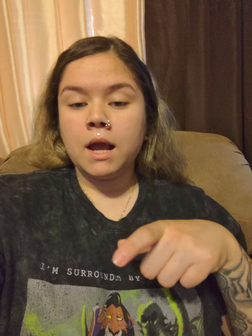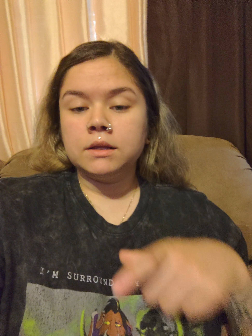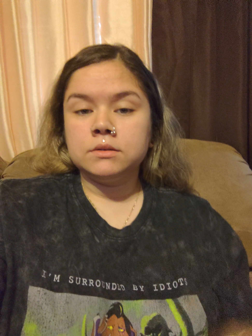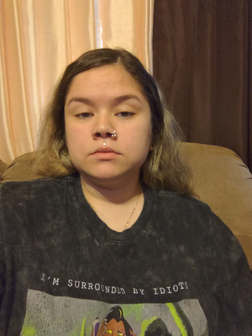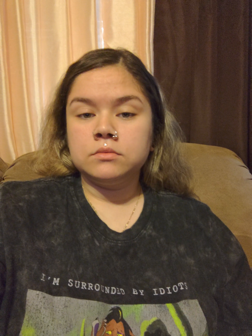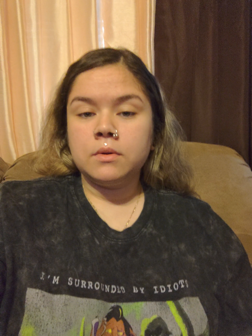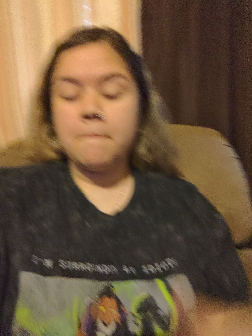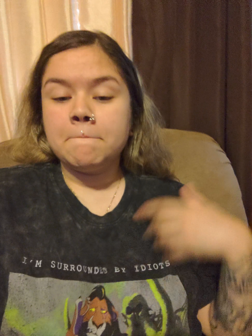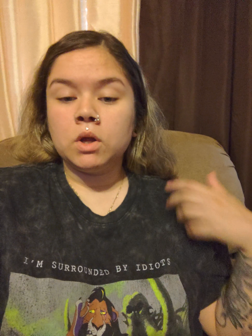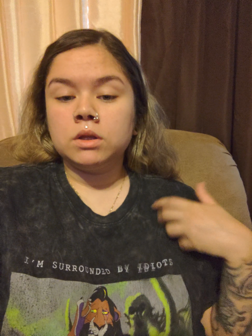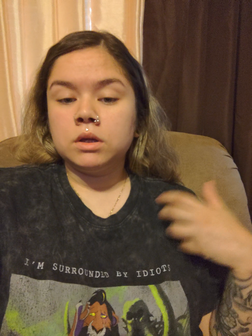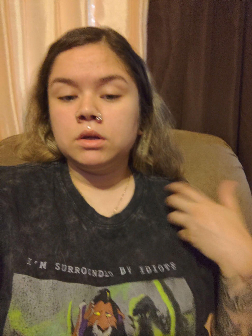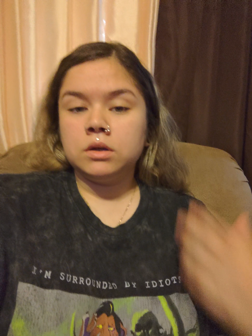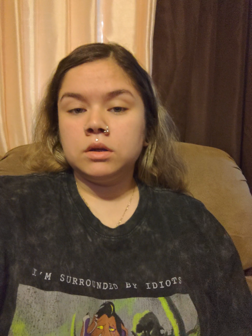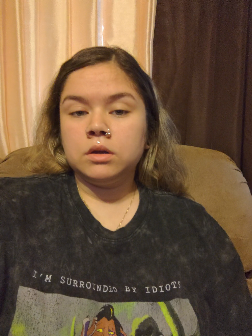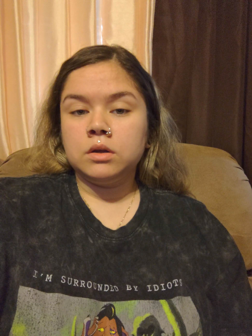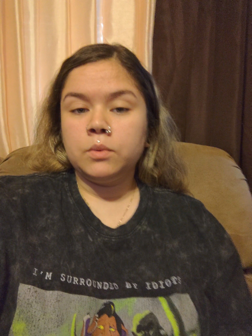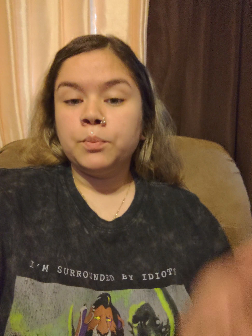monkey